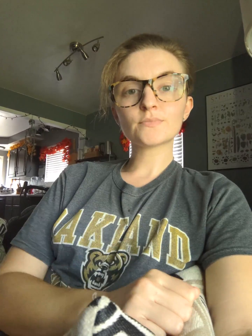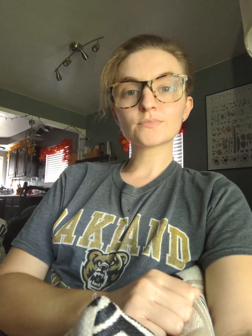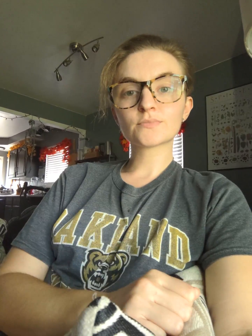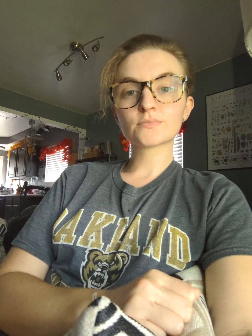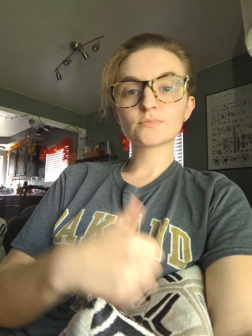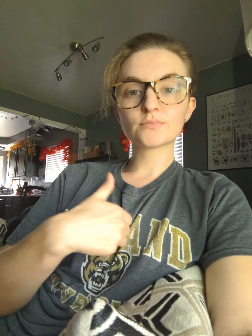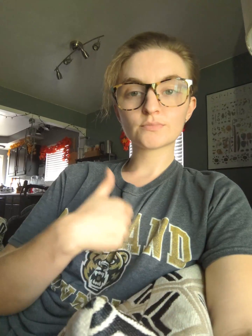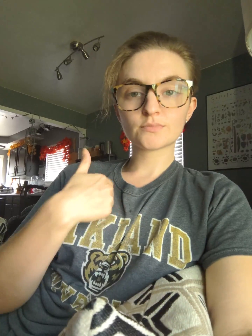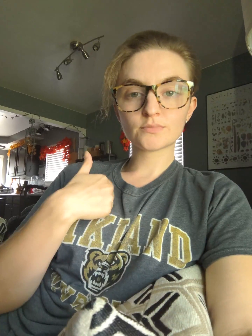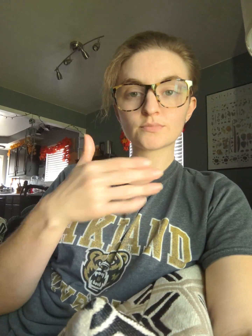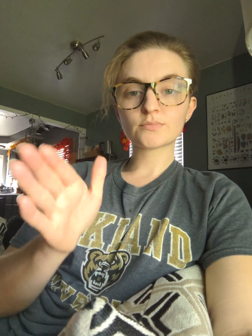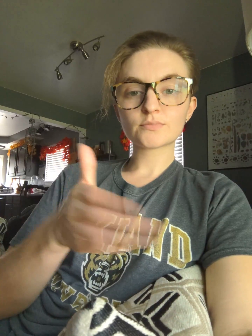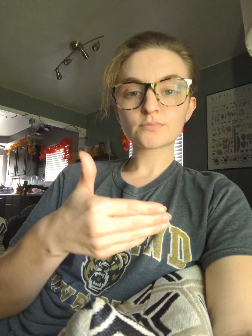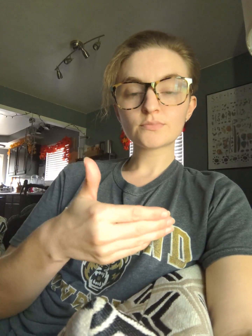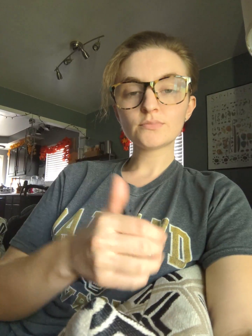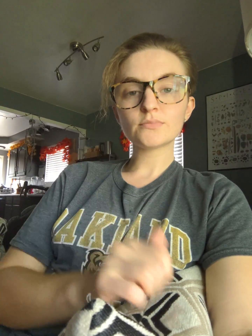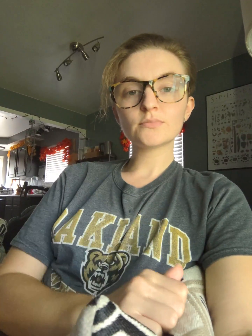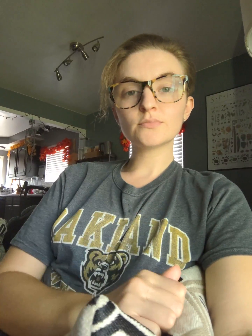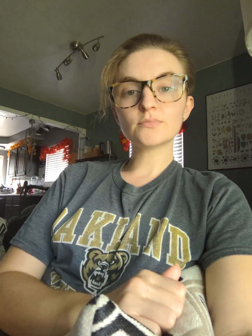living room